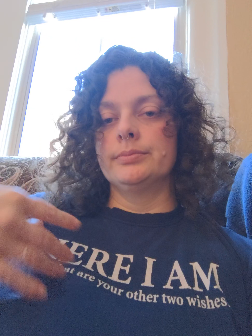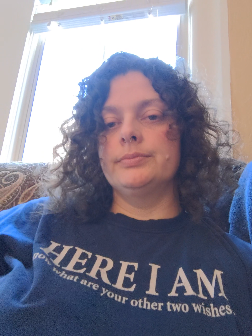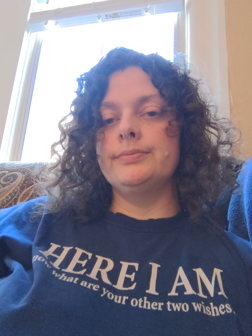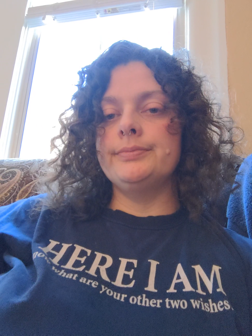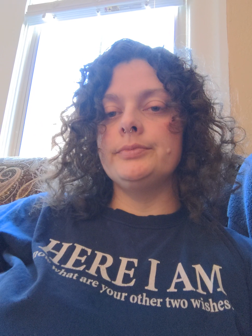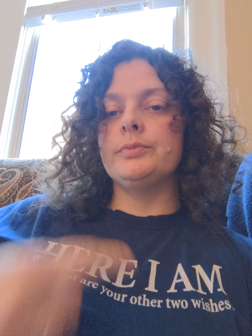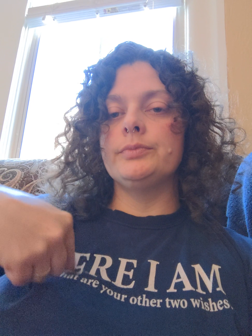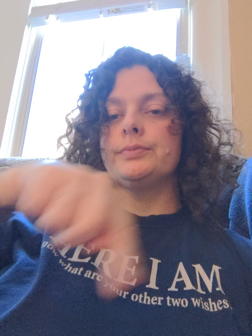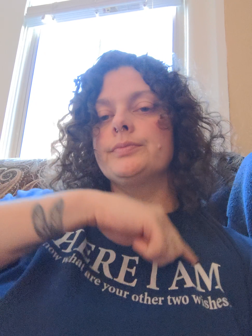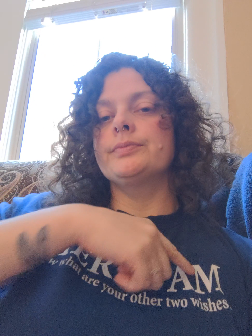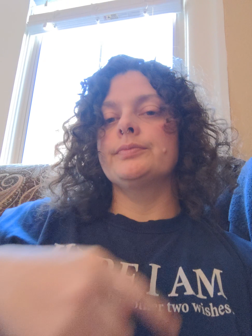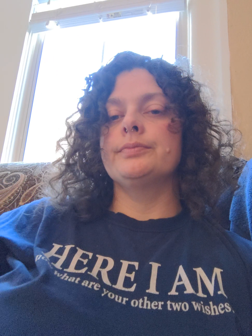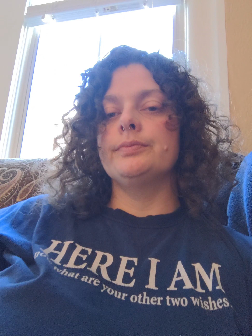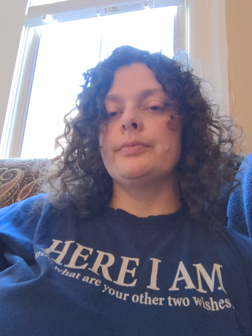we